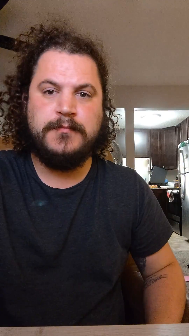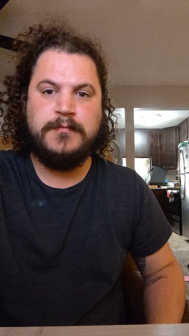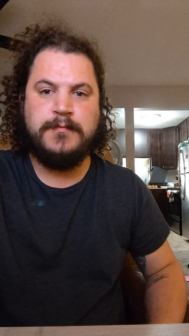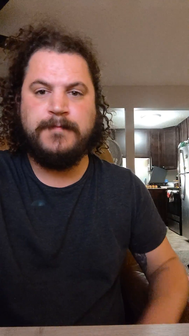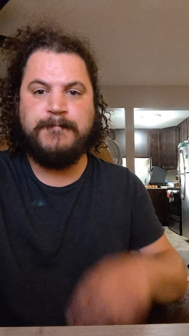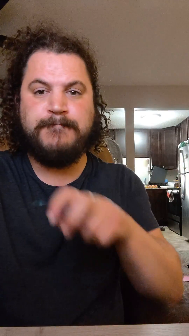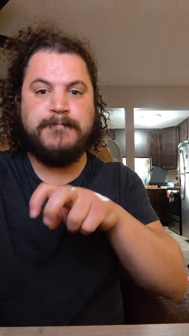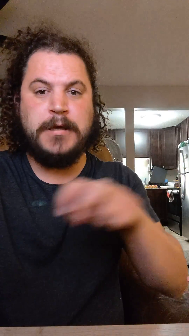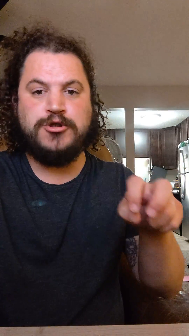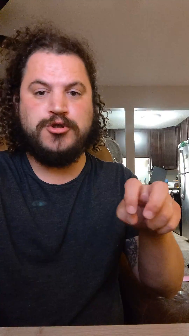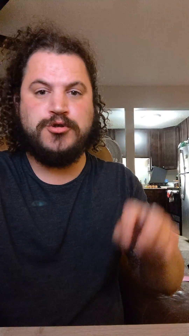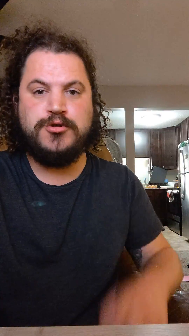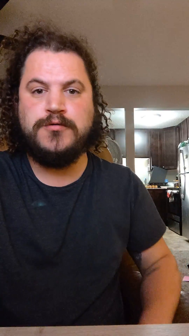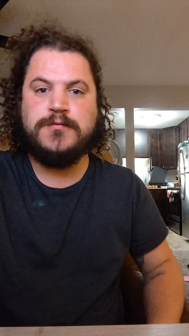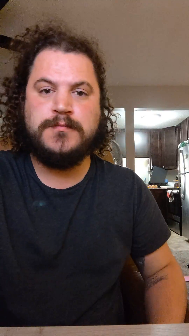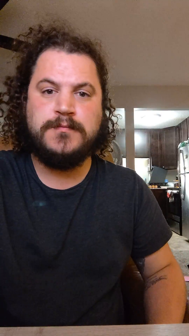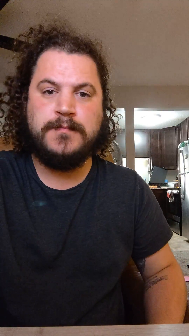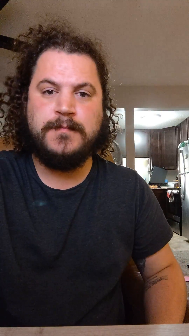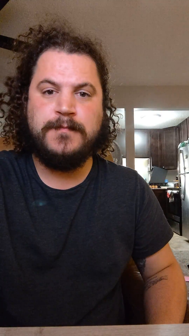bench